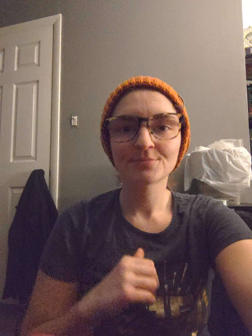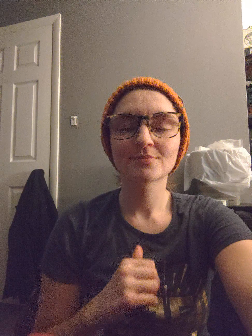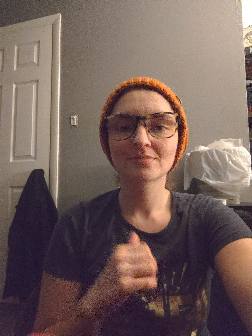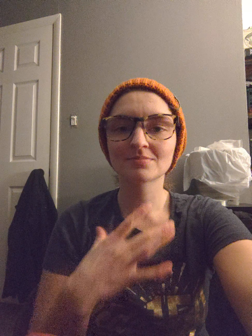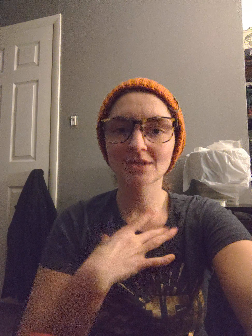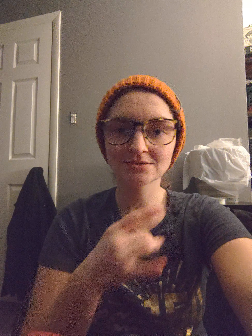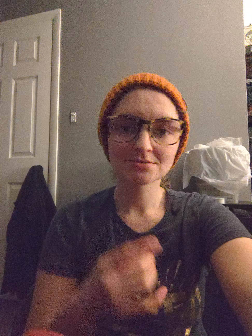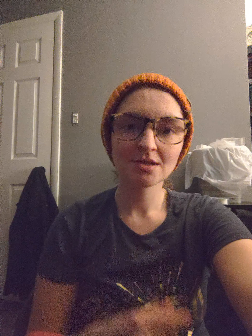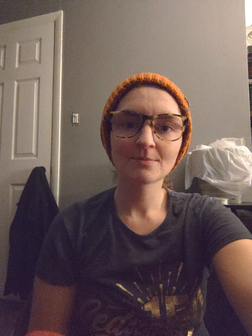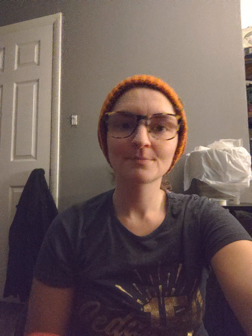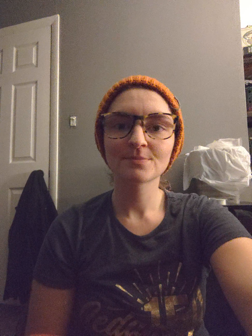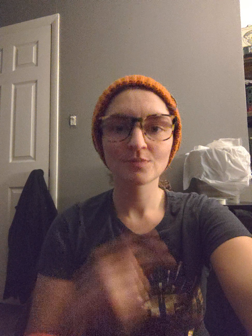like